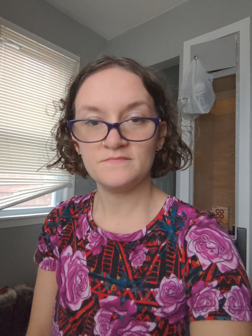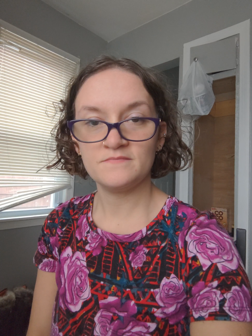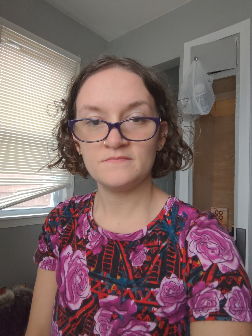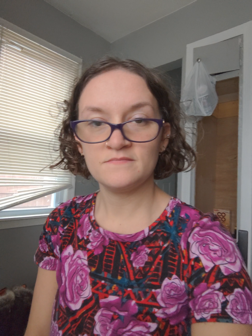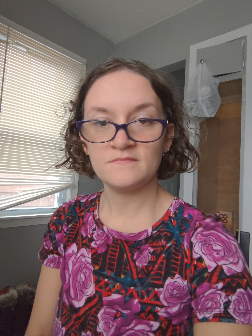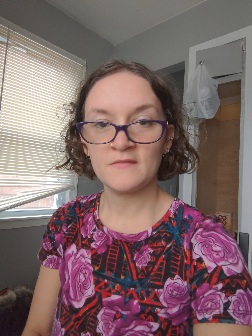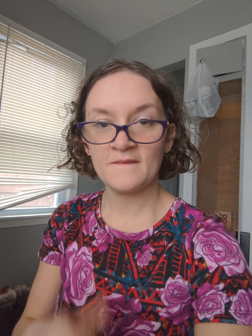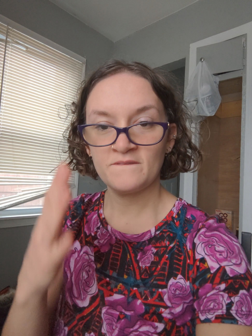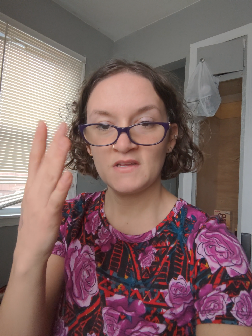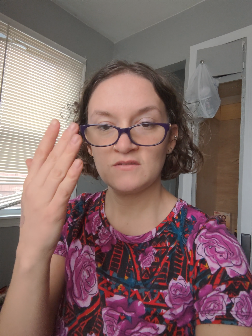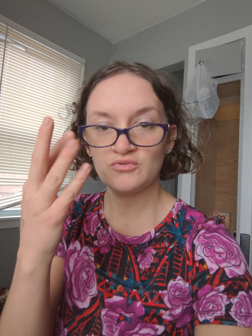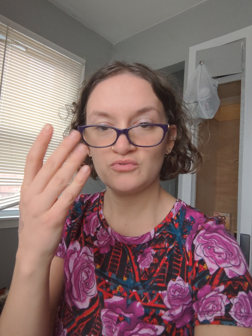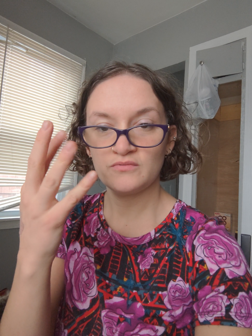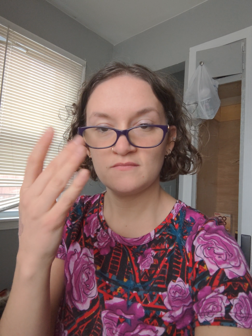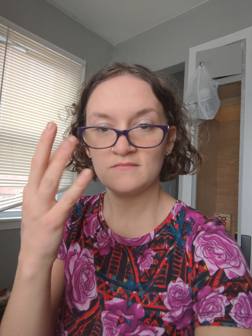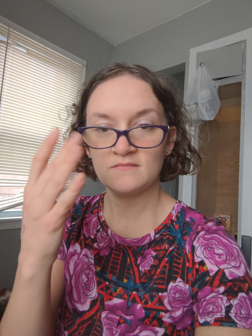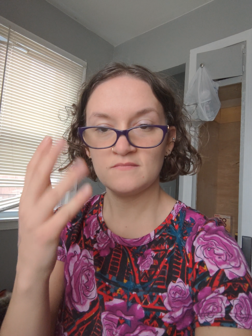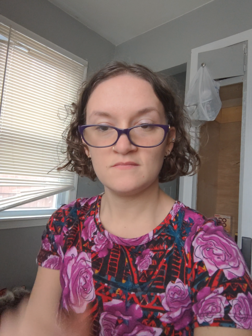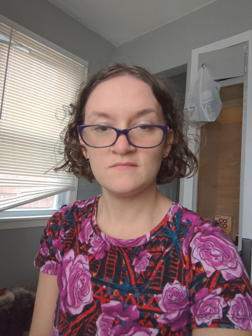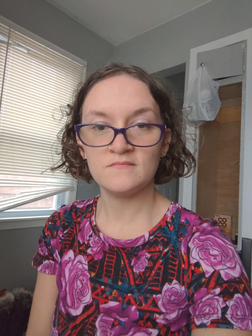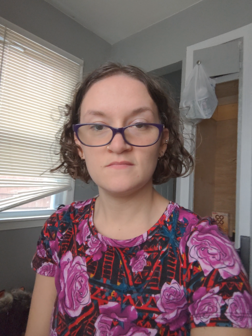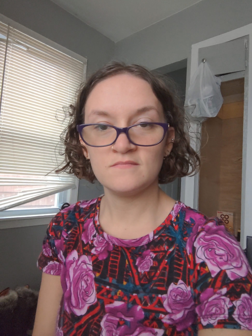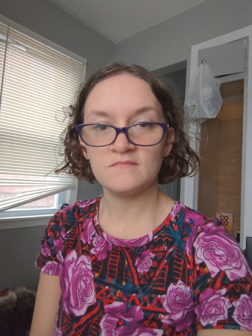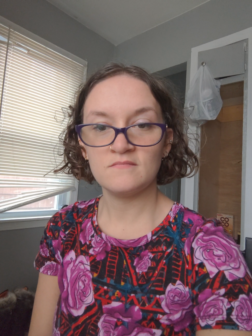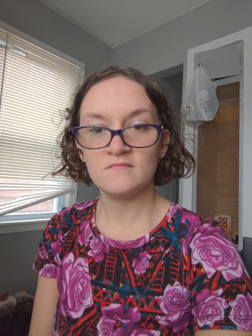finger